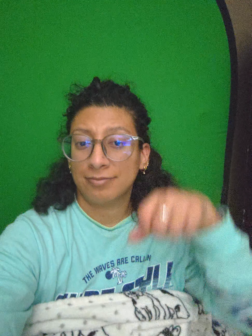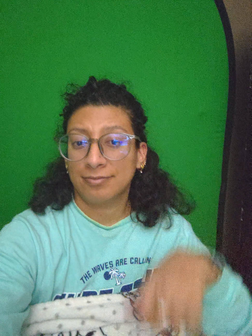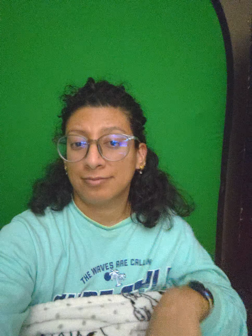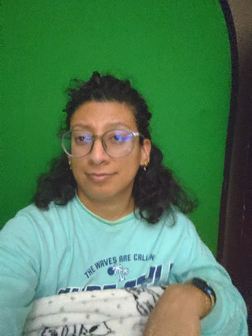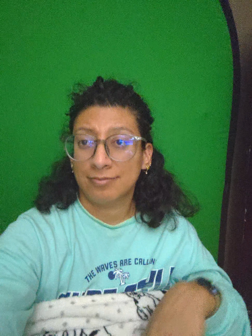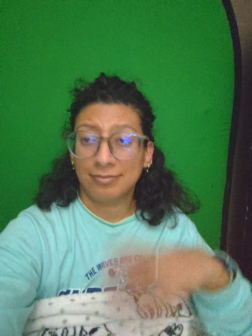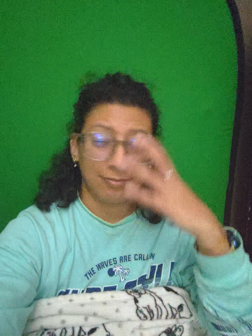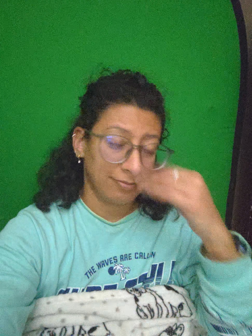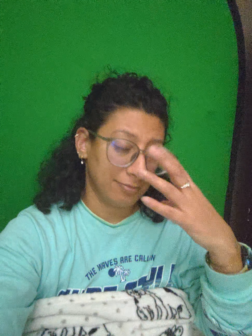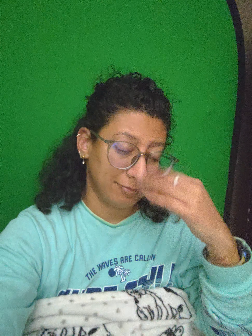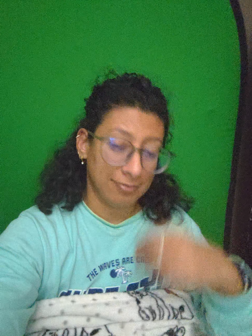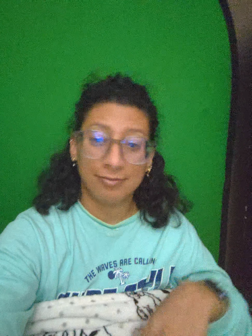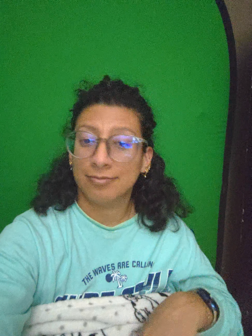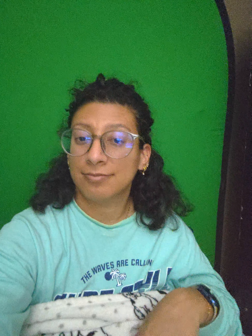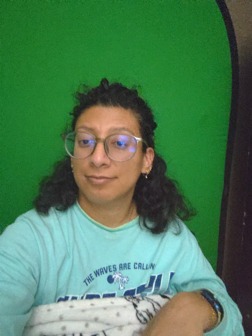sleepy